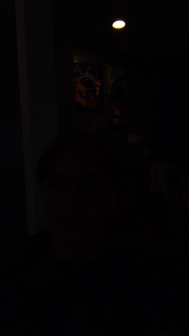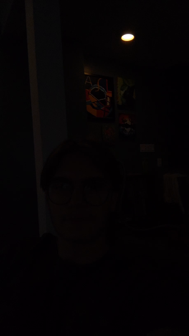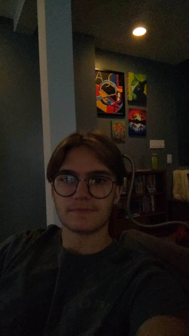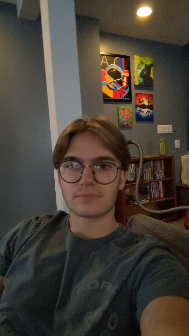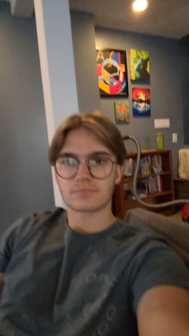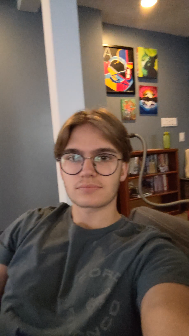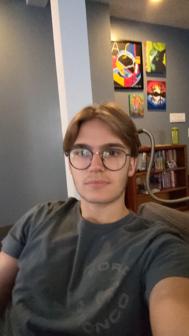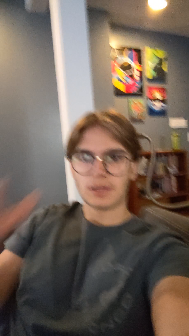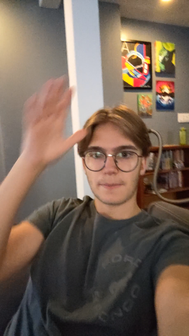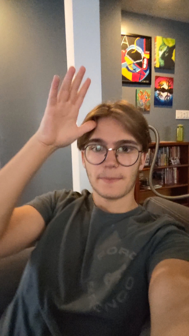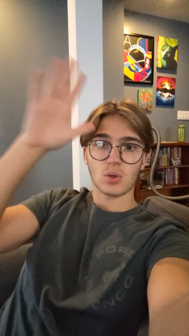moose